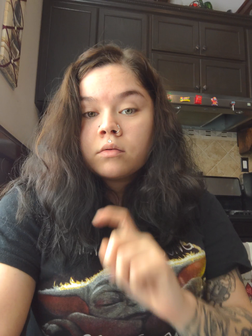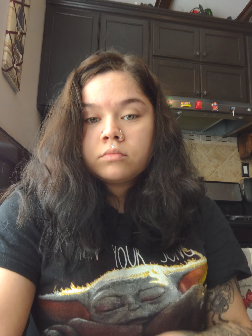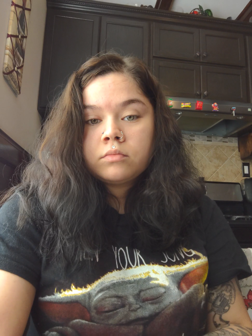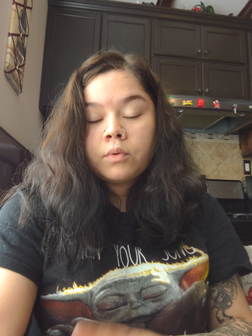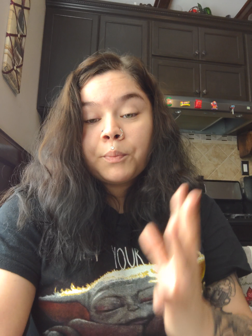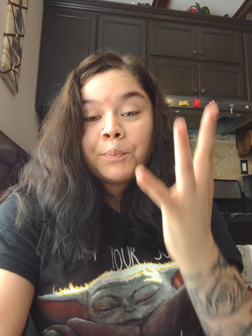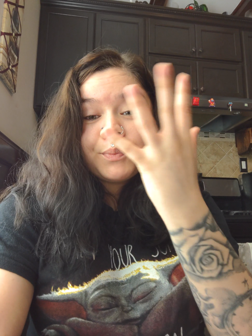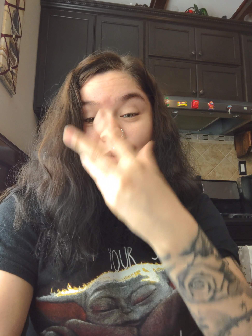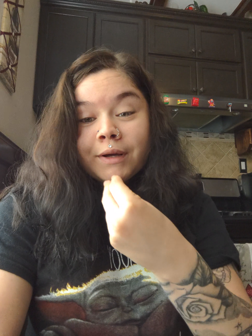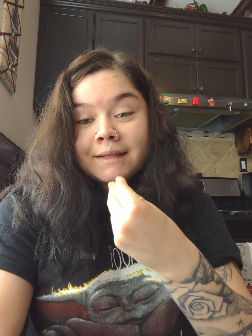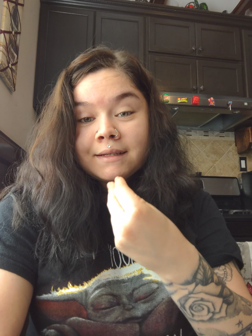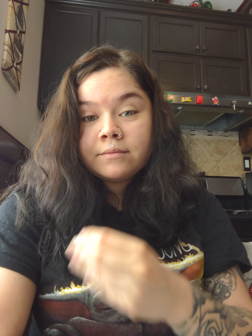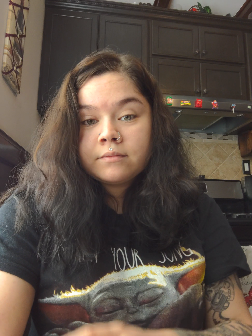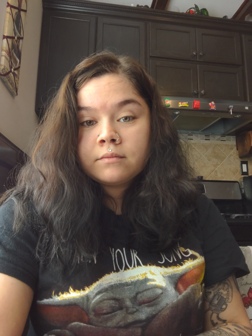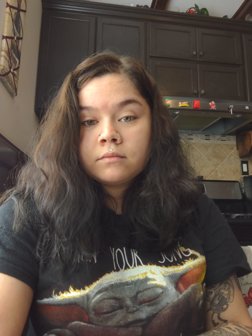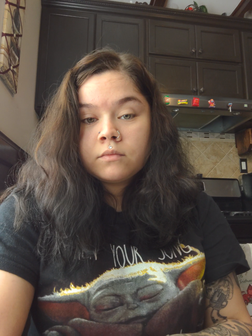pretty